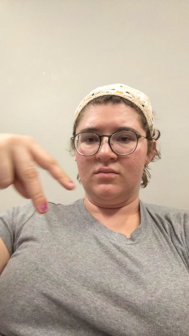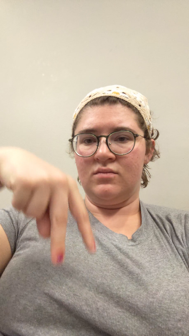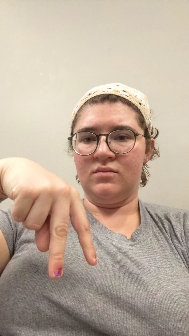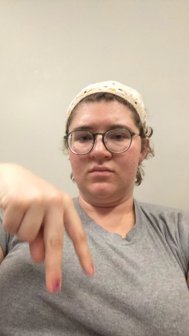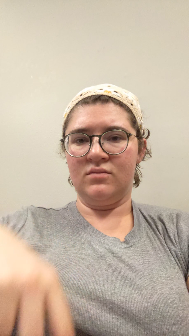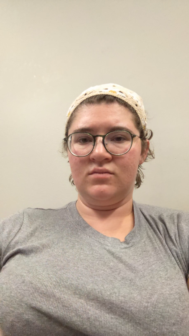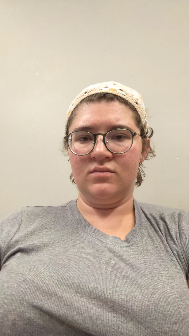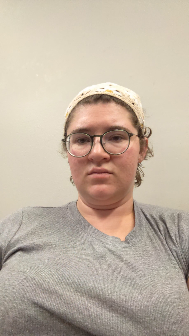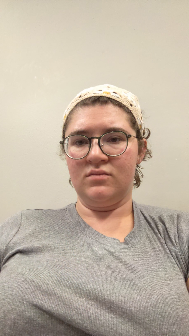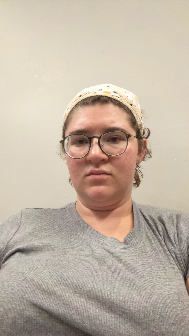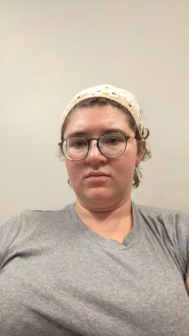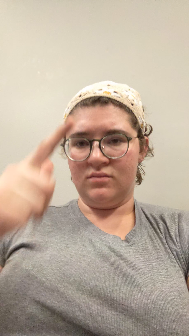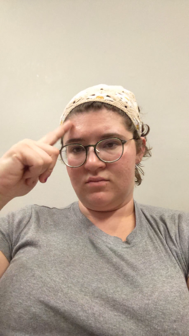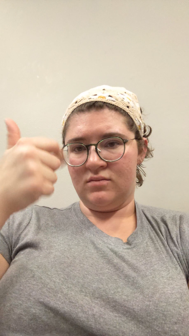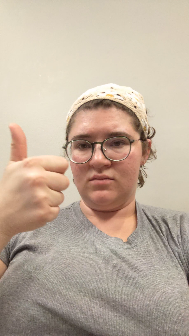dime